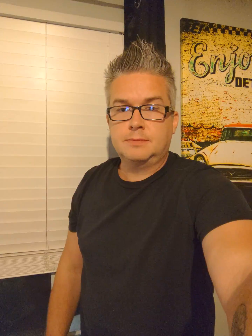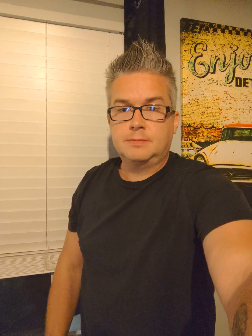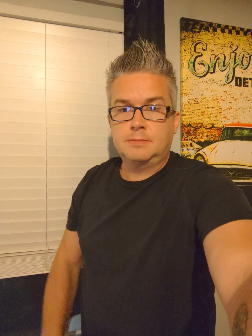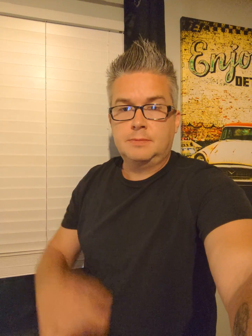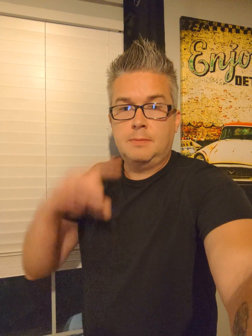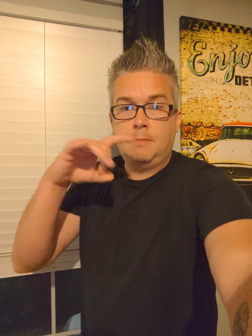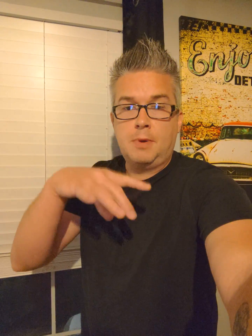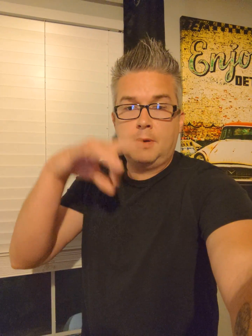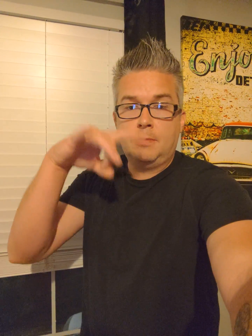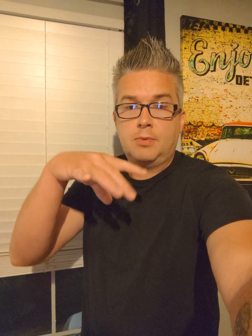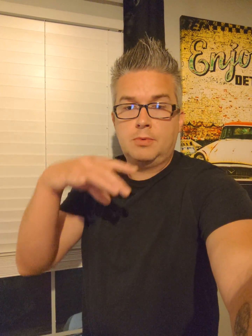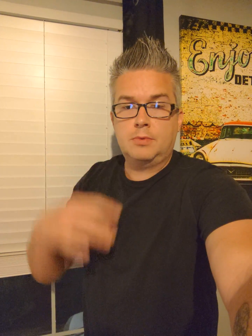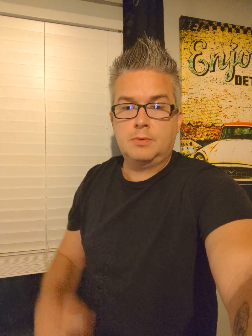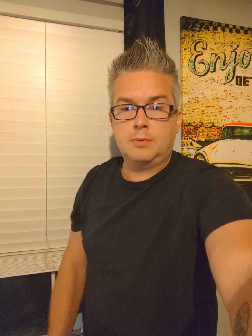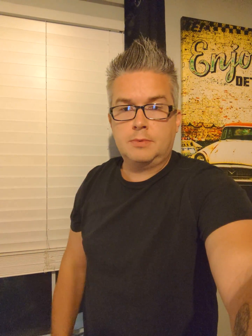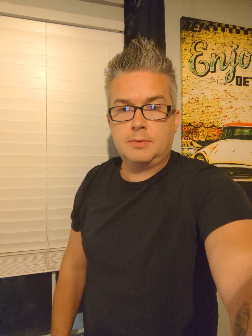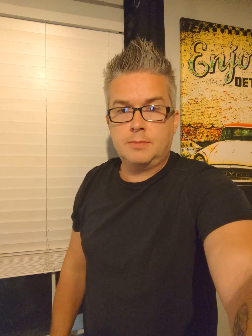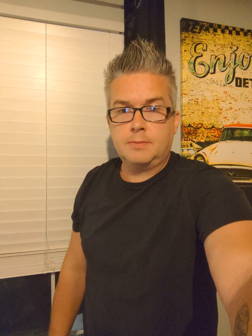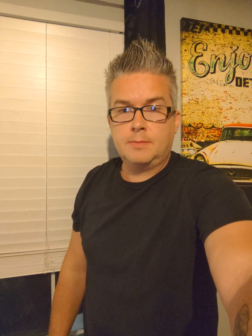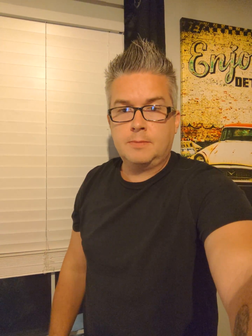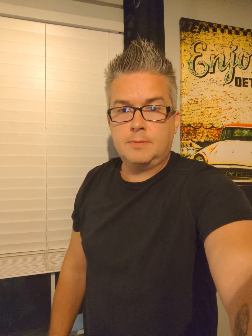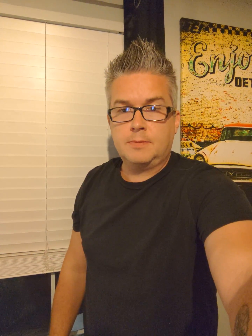pumpkin